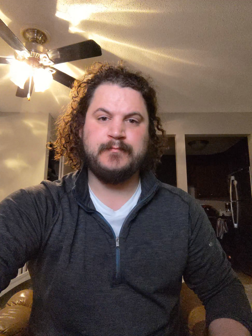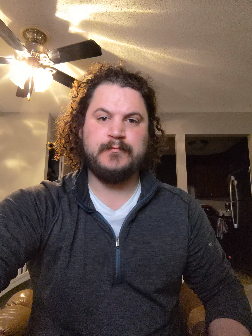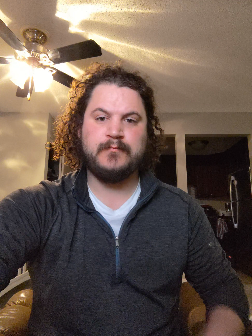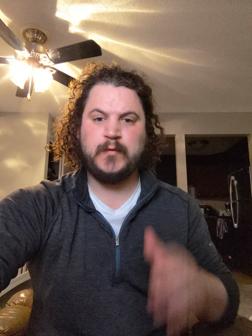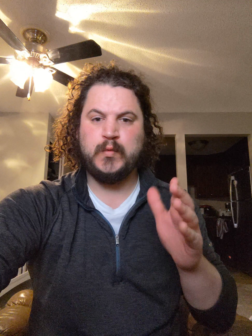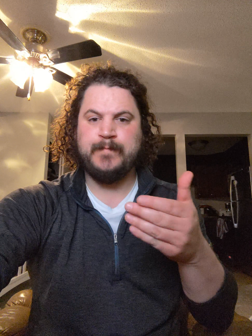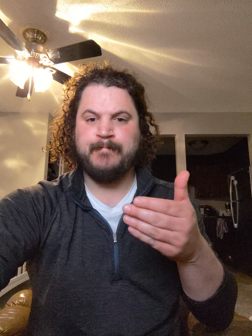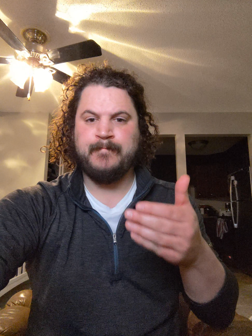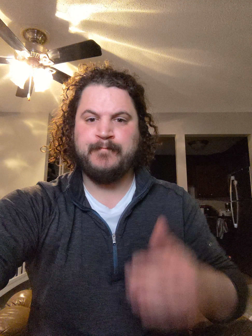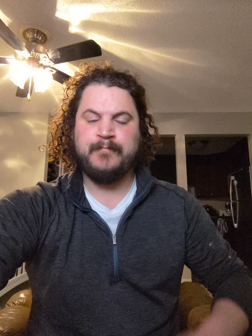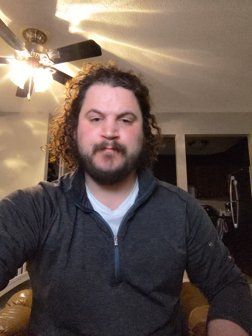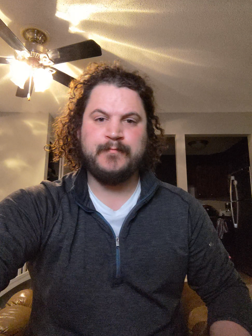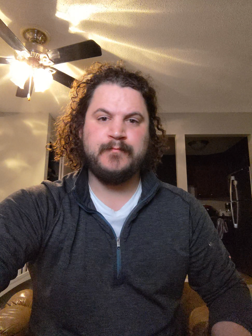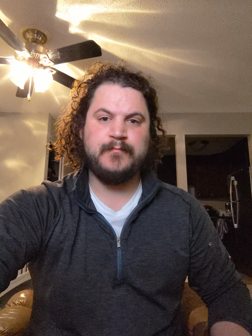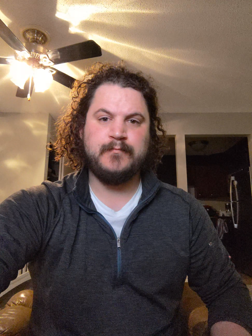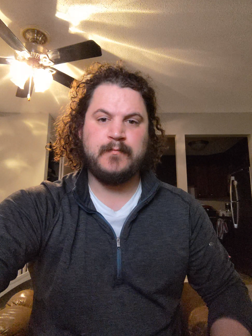room